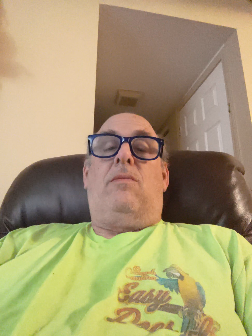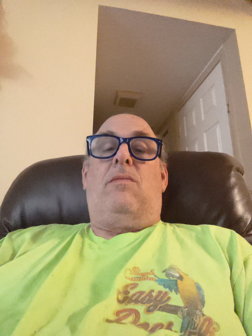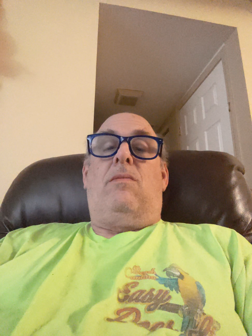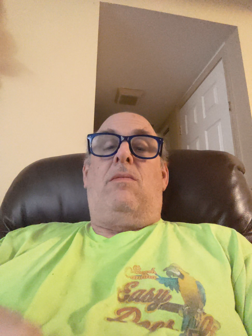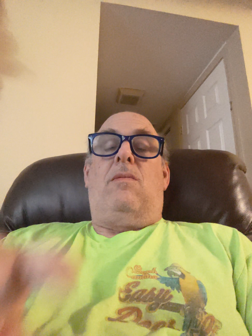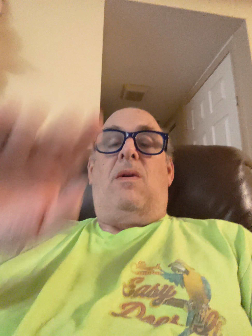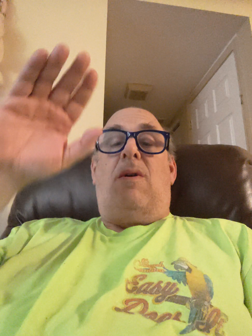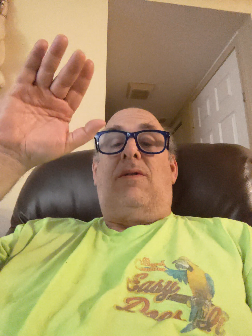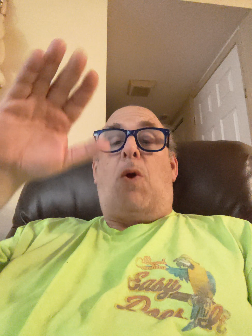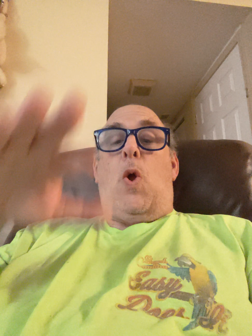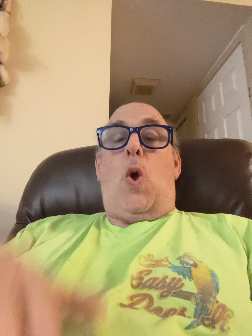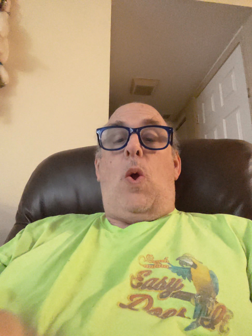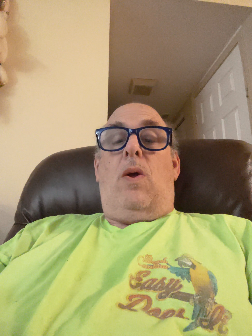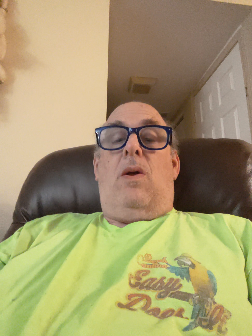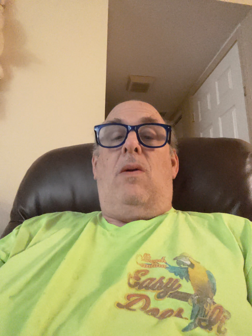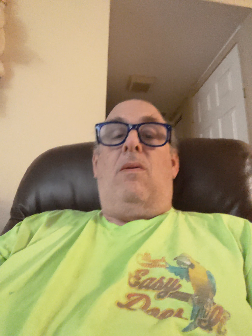snow